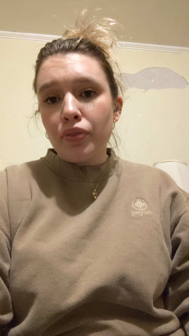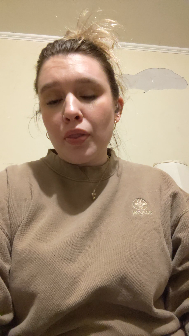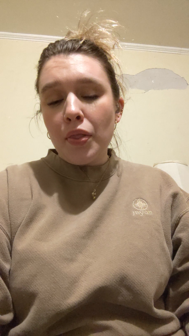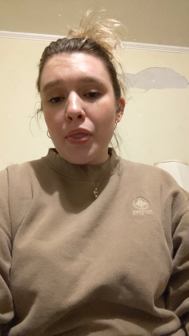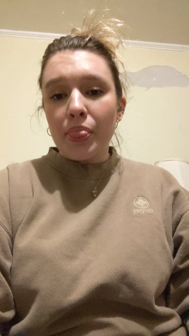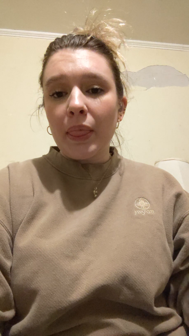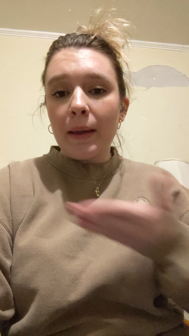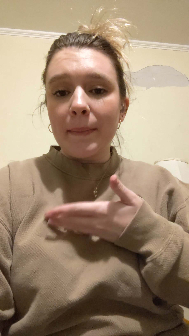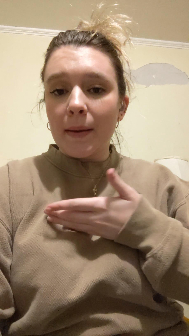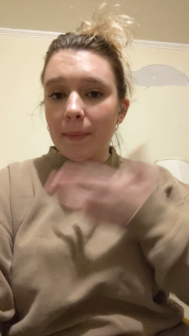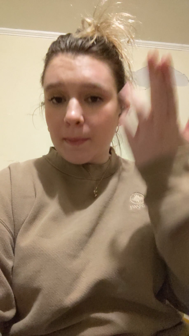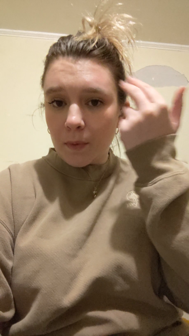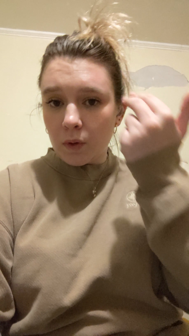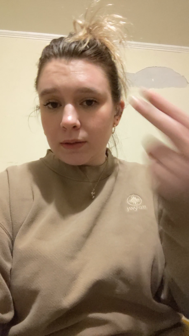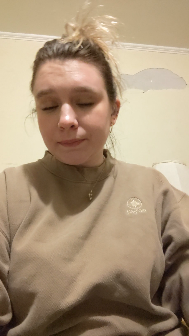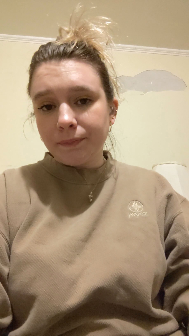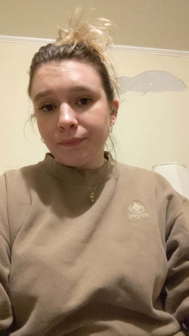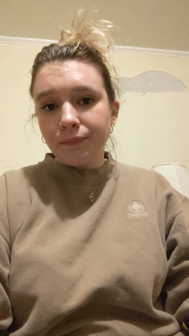pony